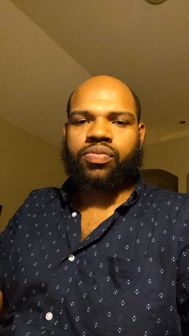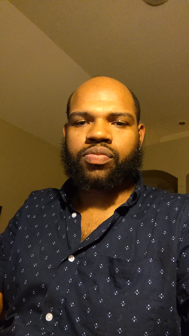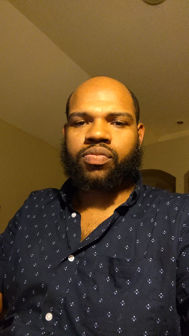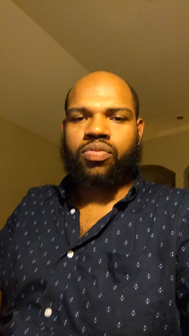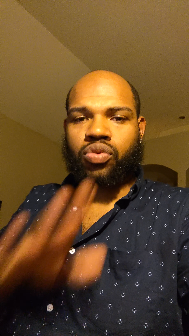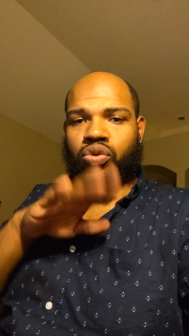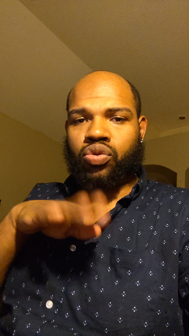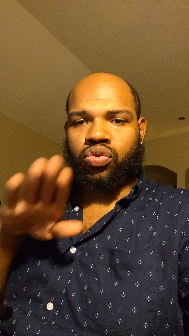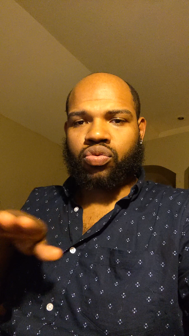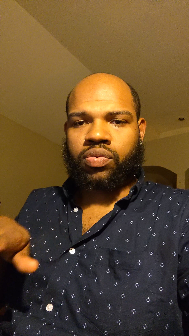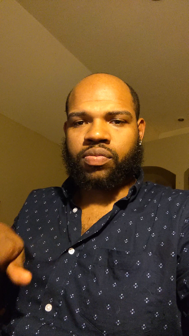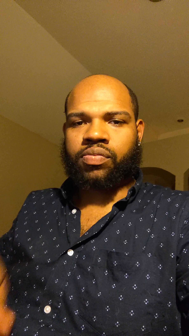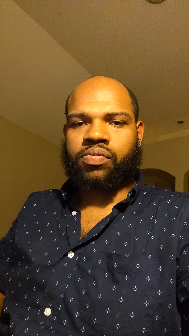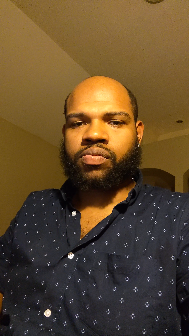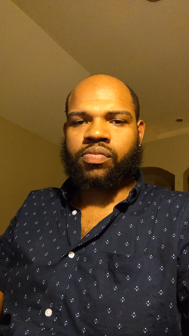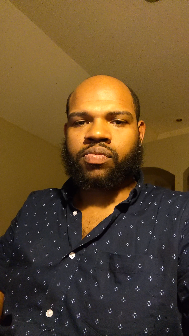children